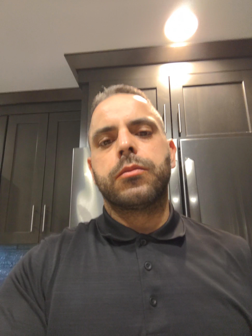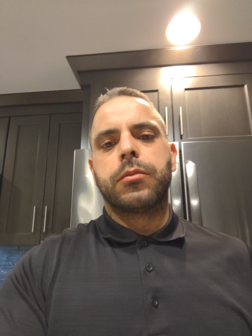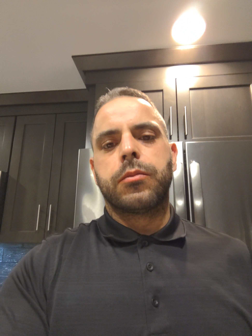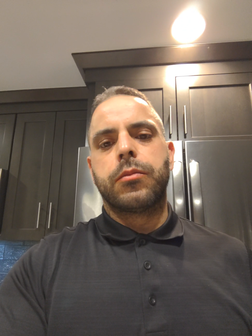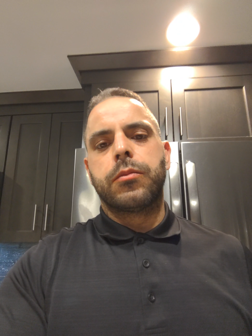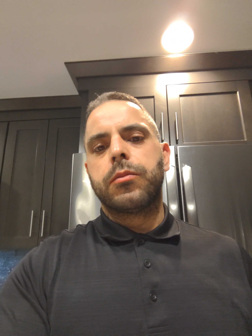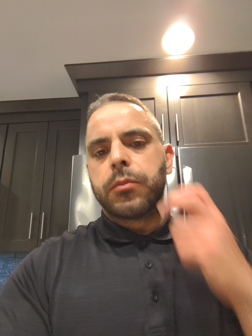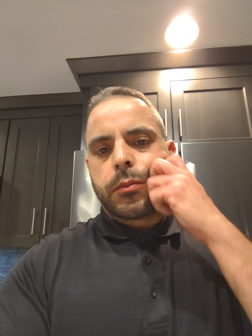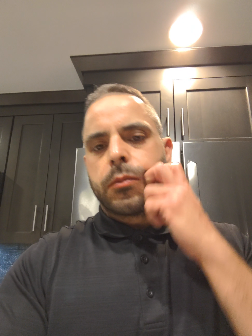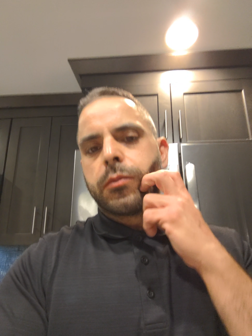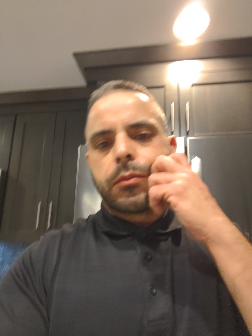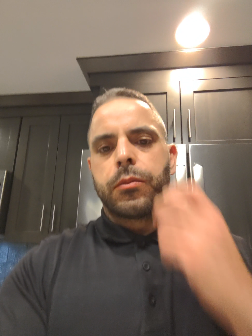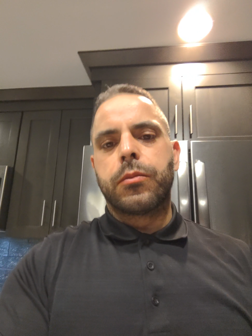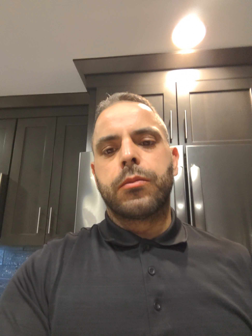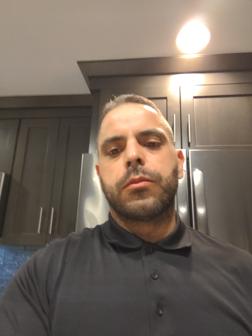gum